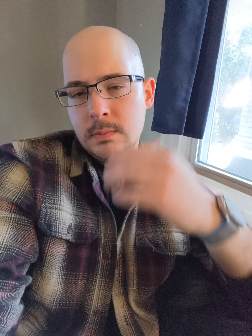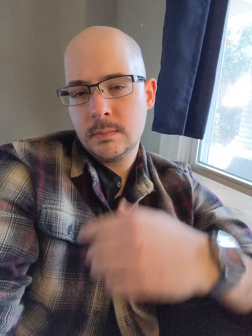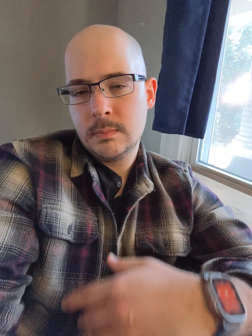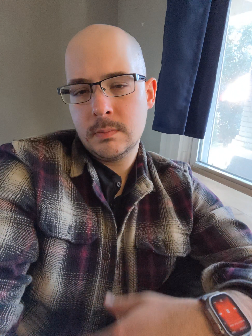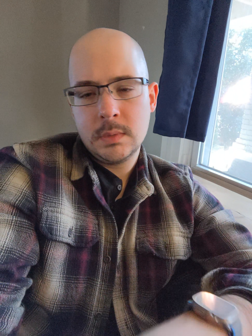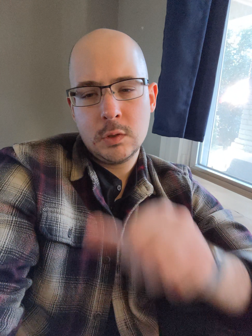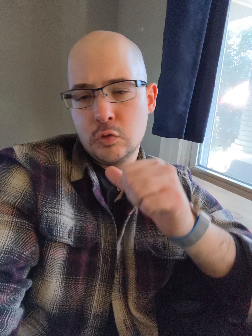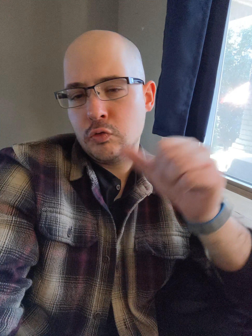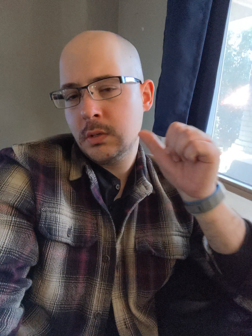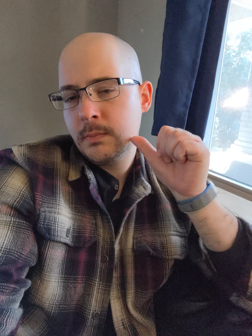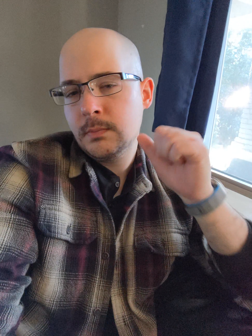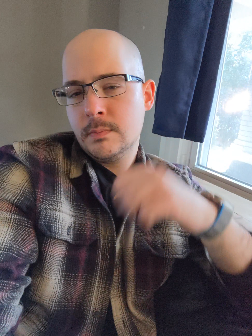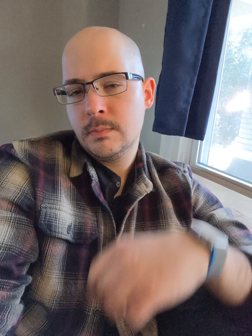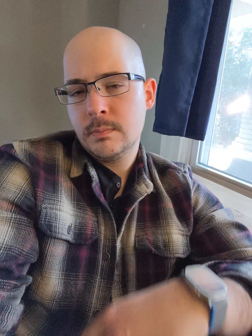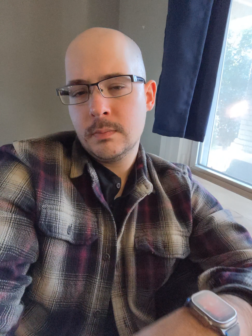yesterday